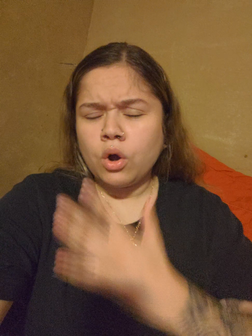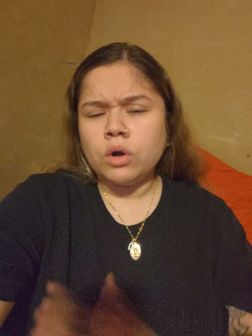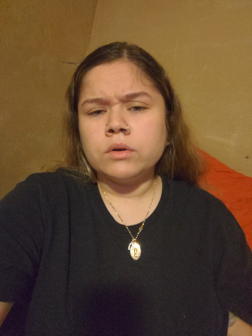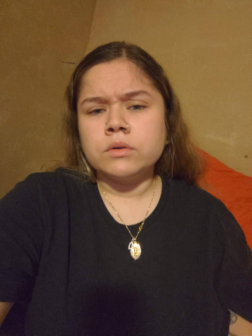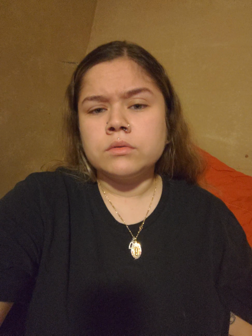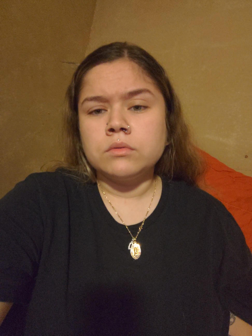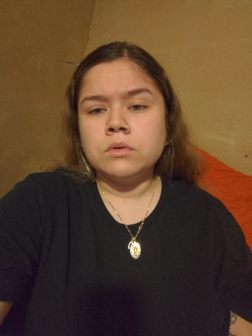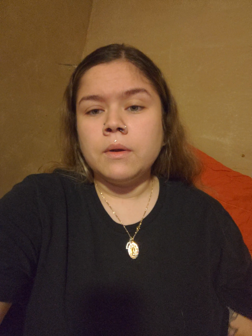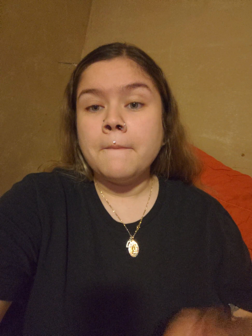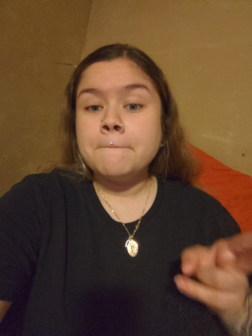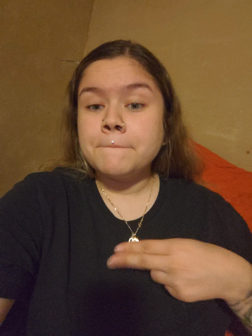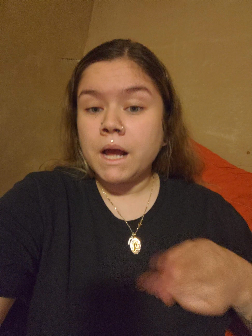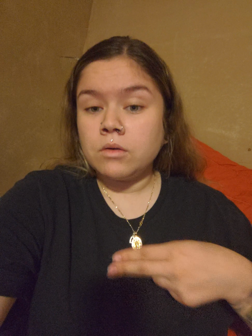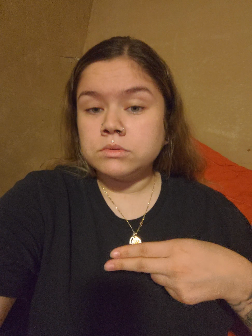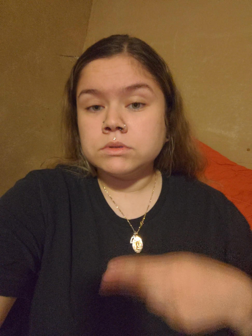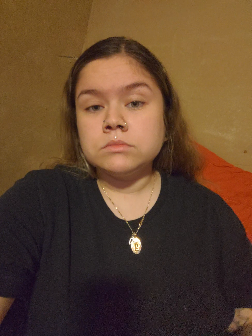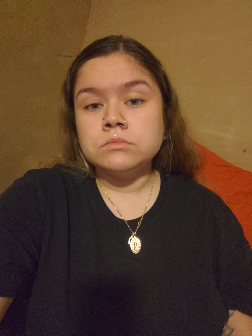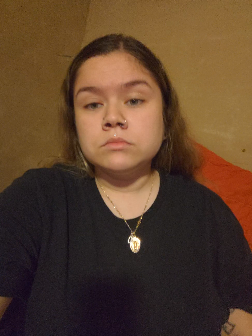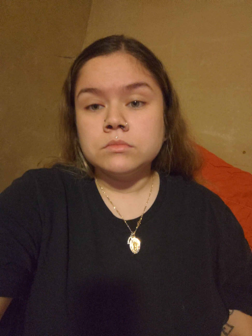belt